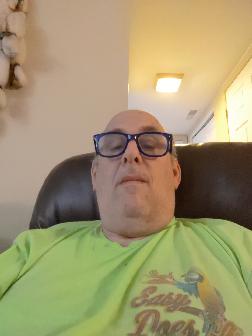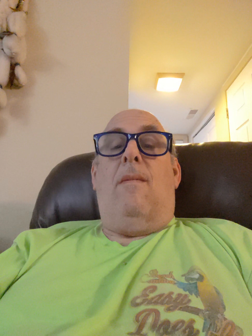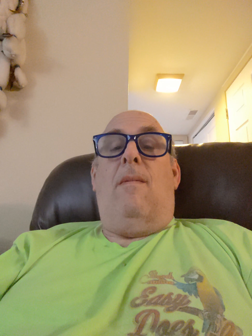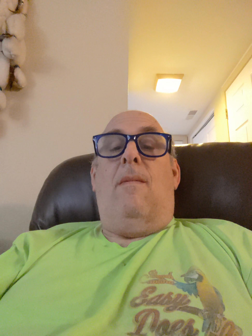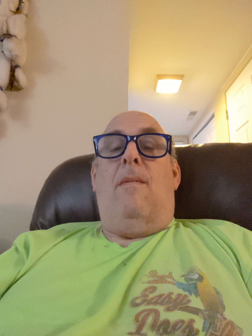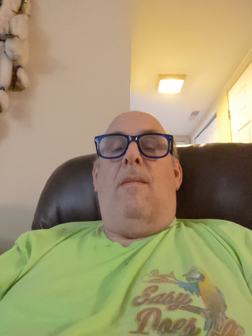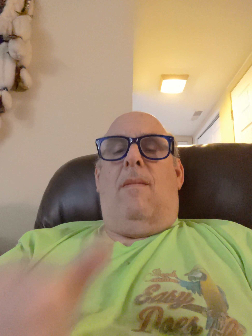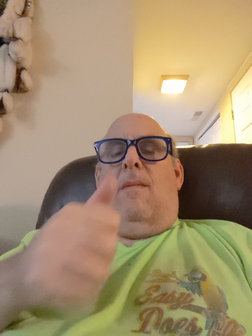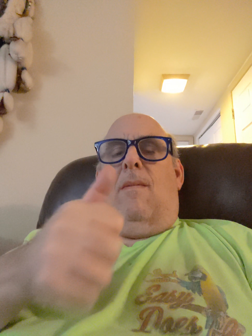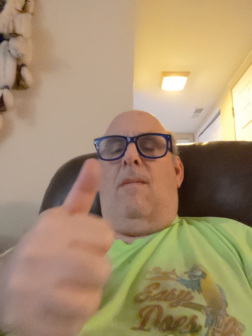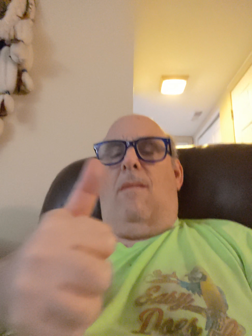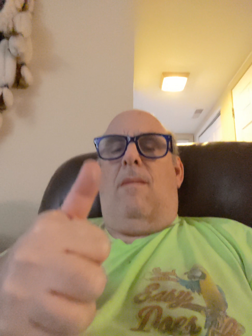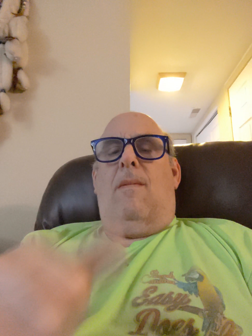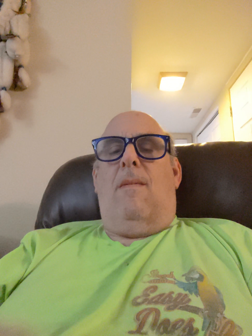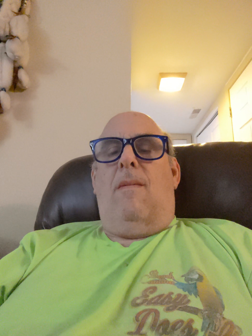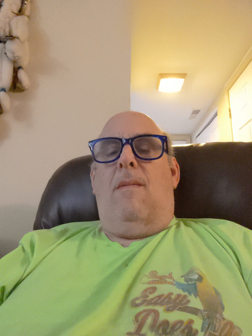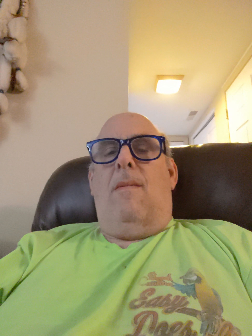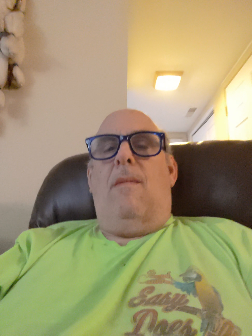yourself